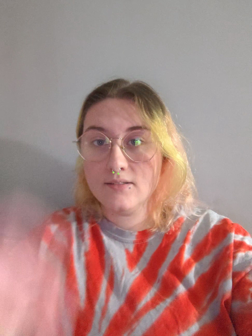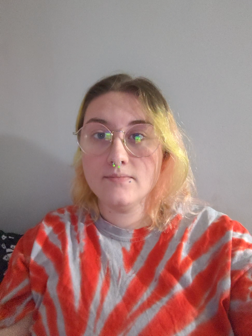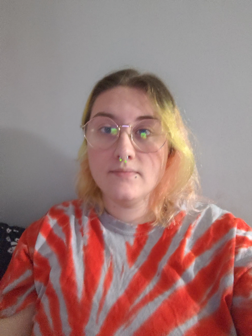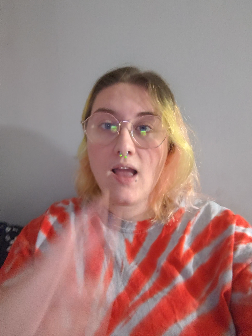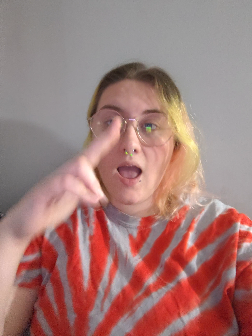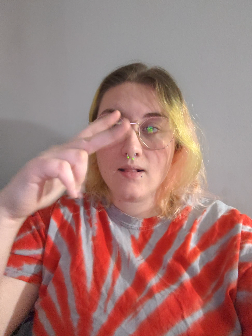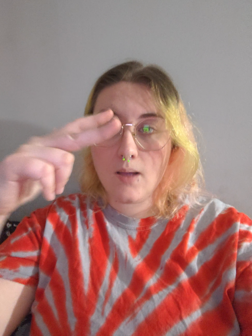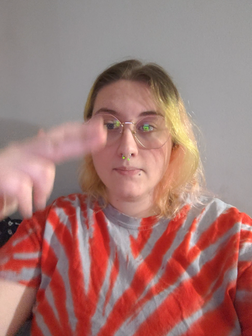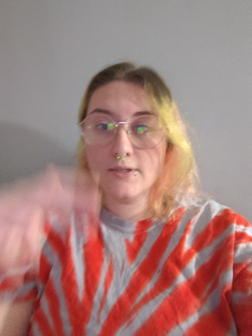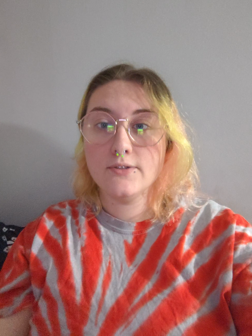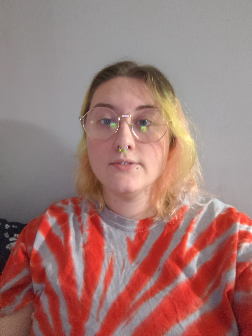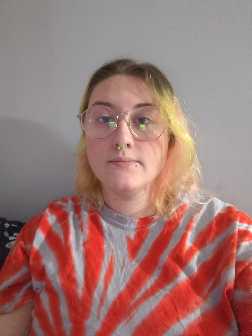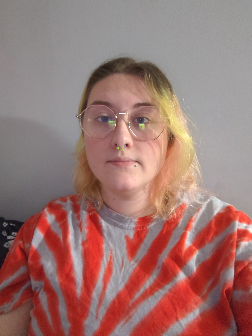helicopter